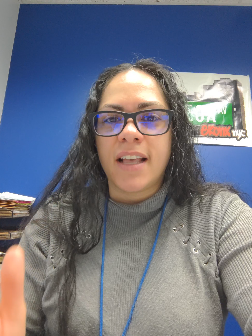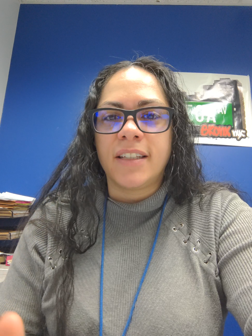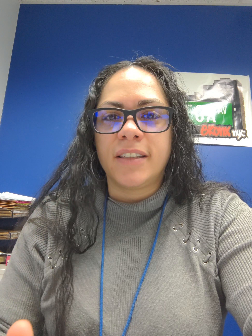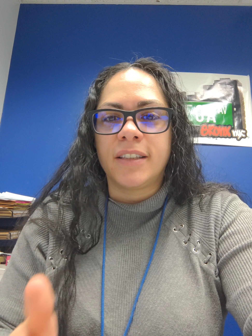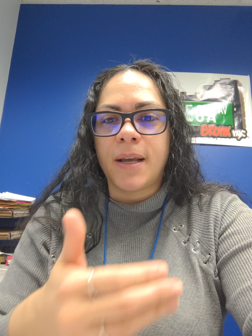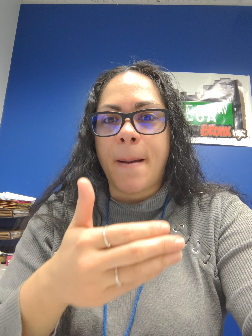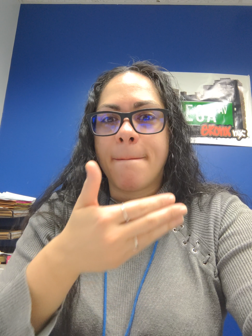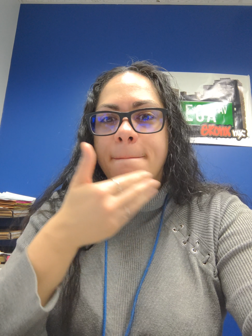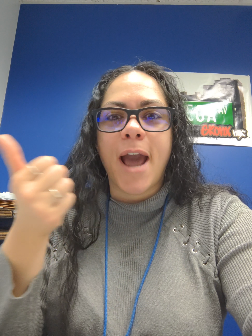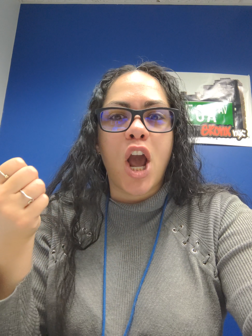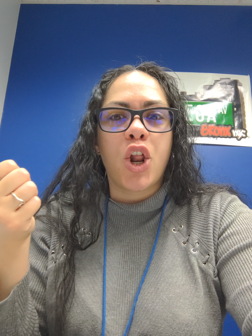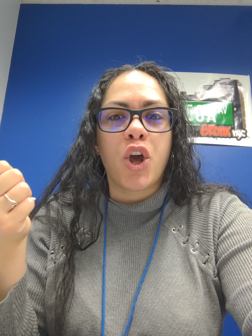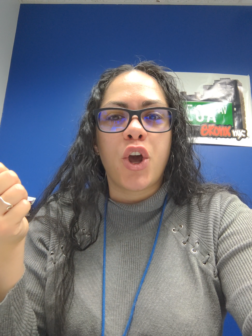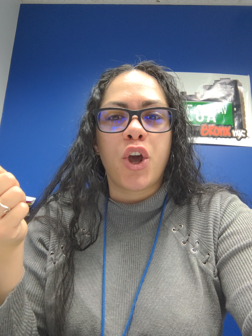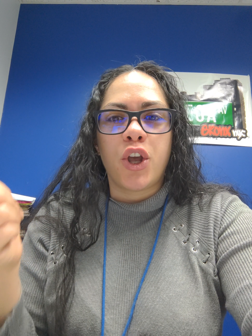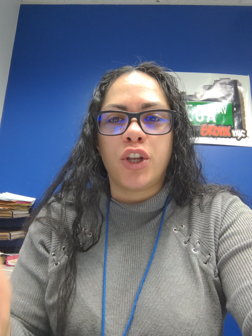better